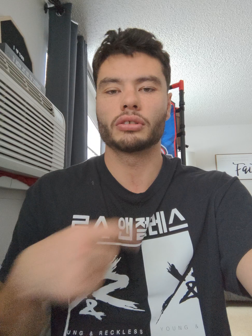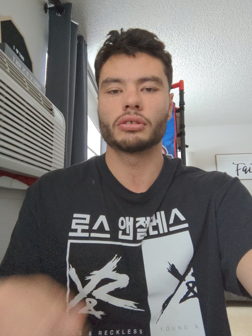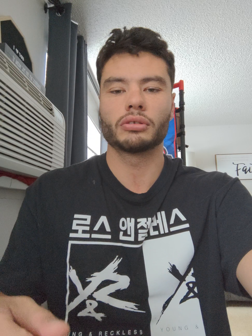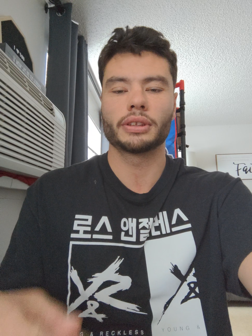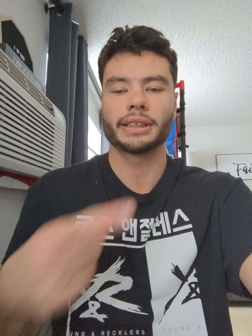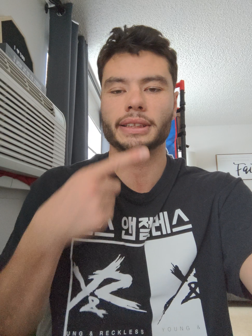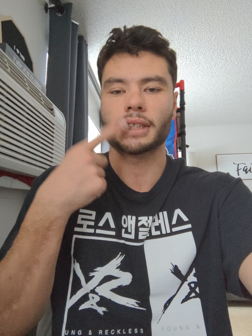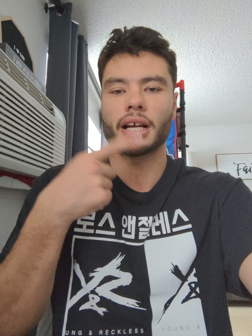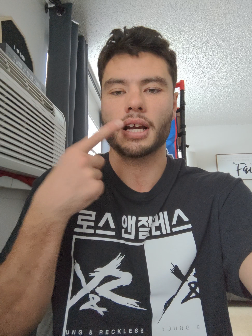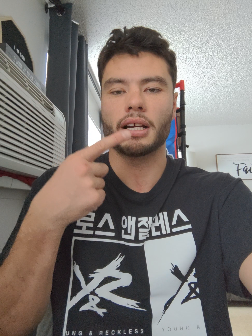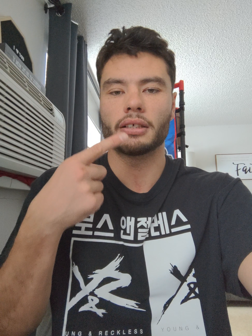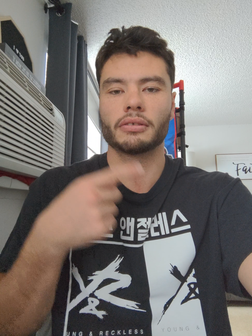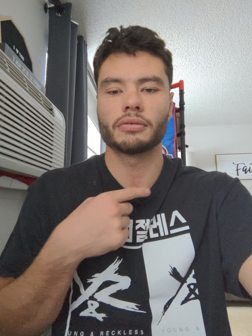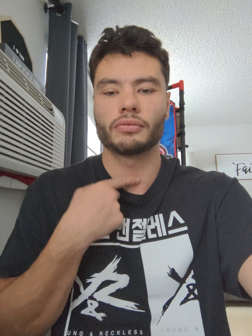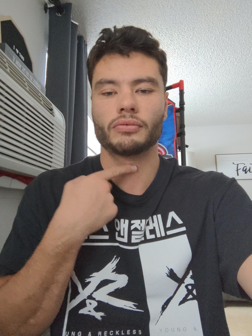say